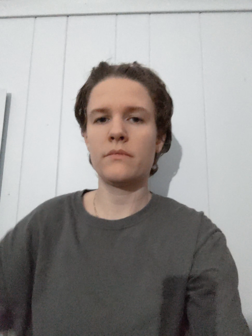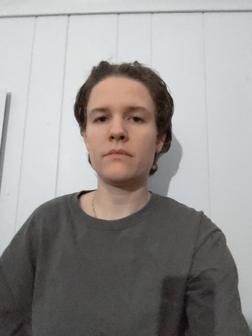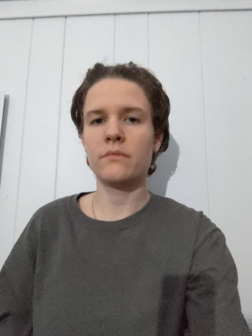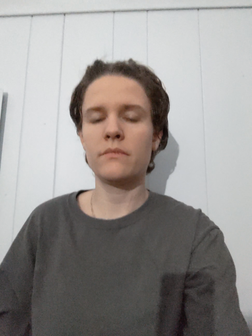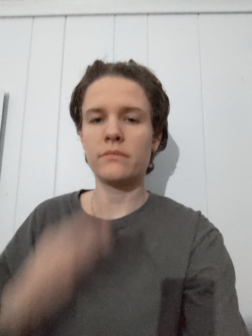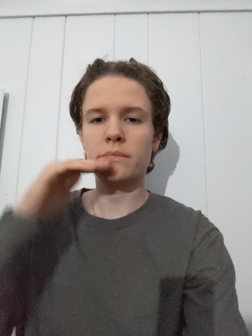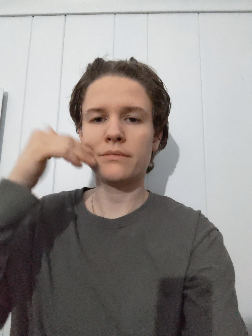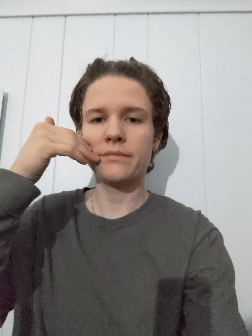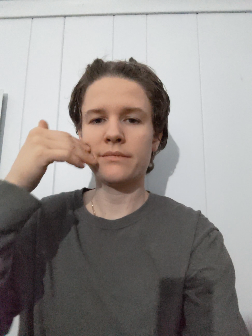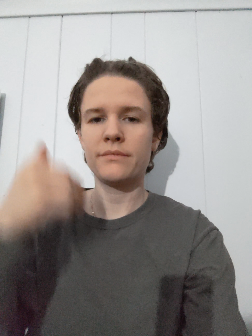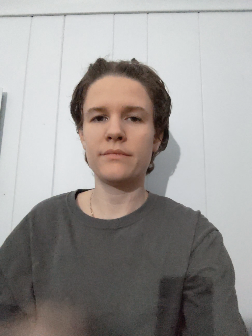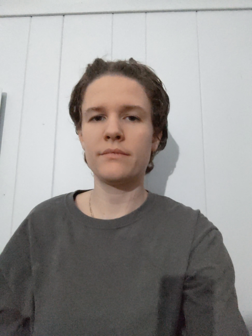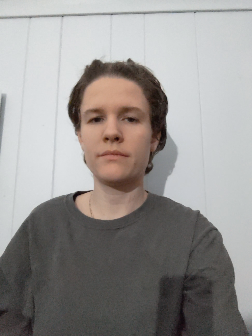smile